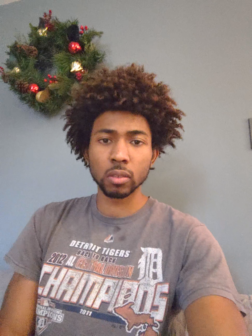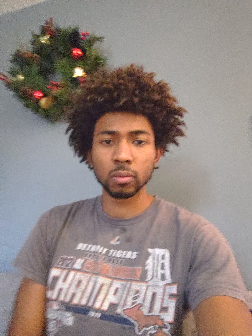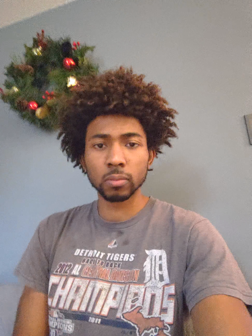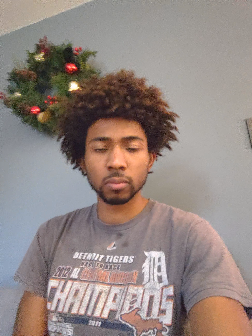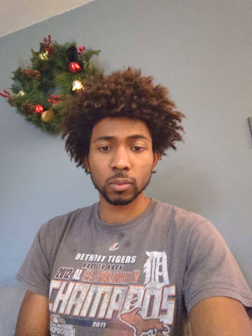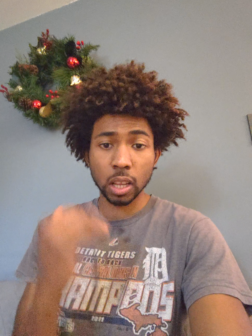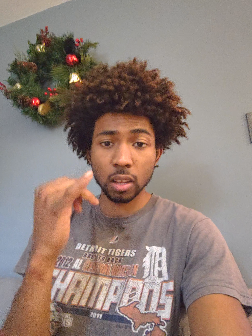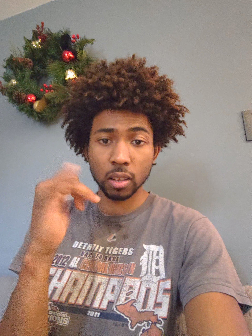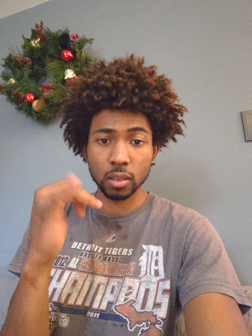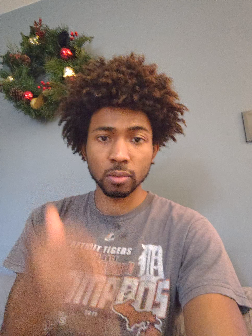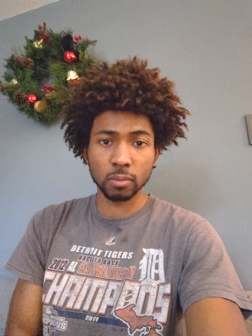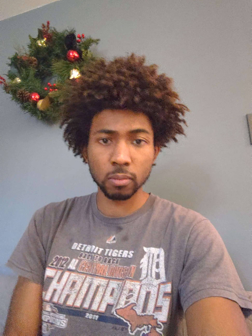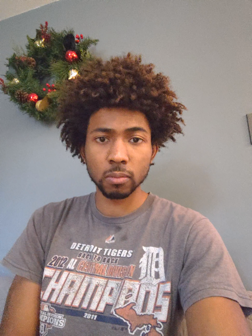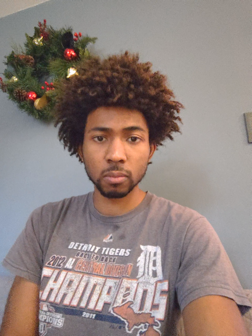yellow